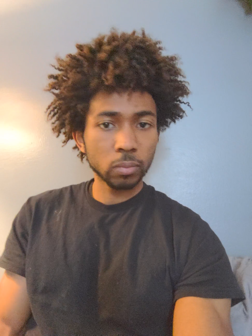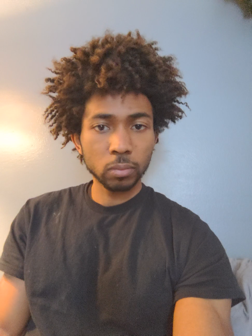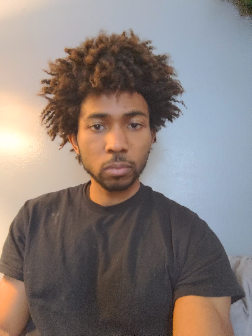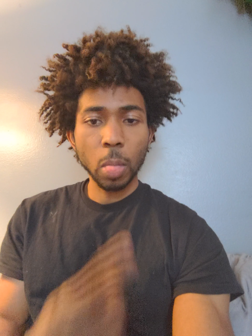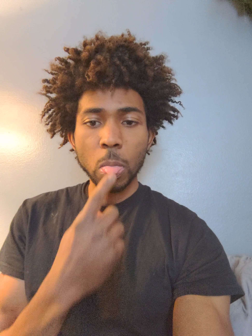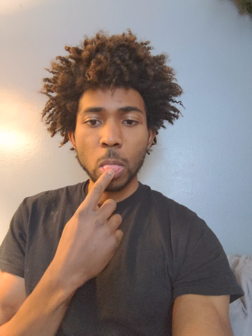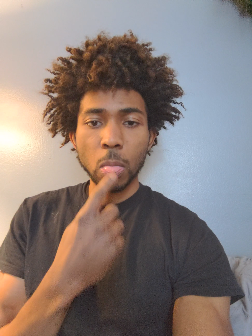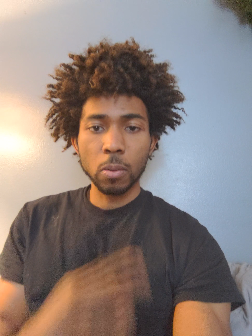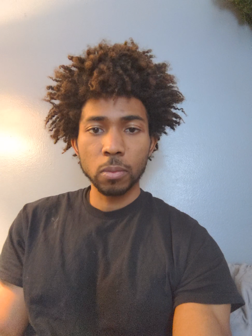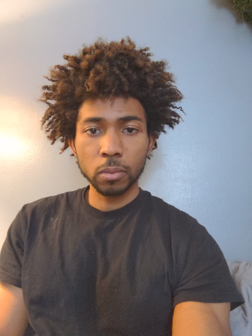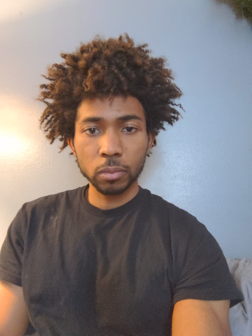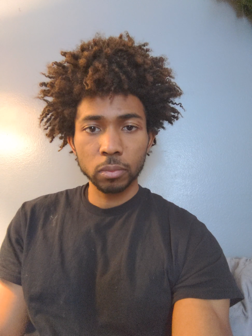tongue